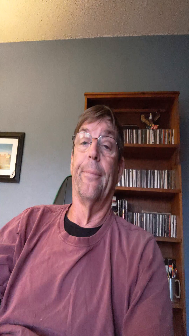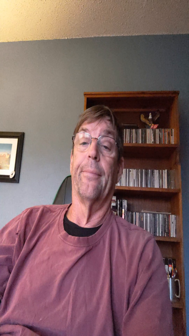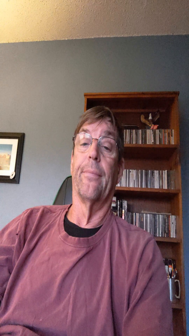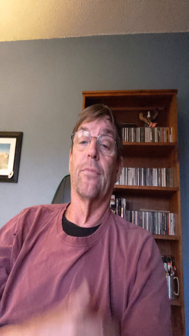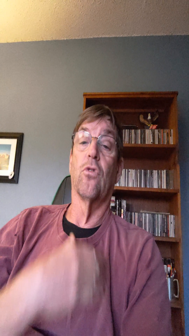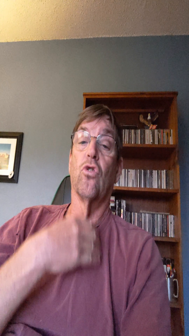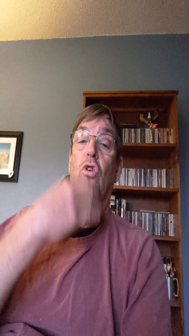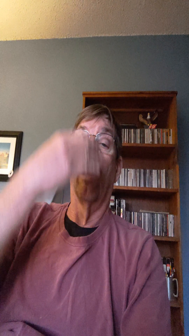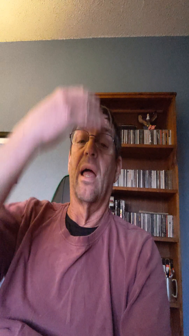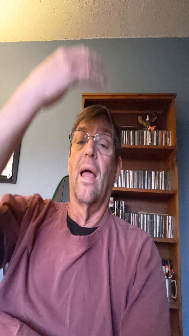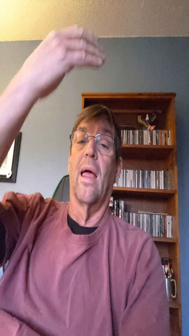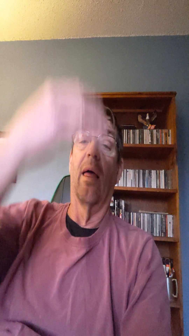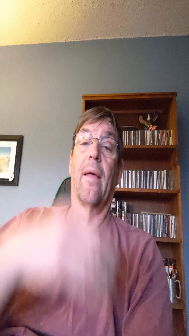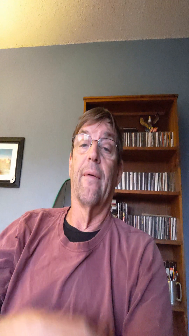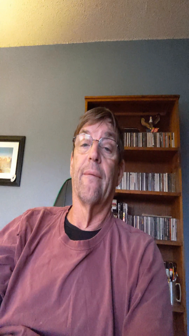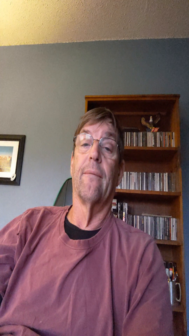giraffe